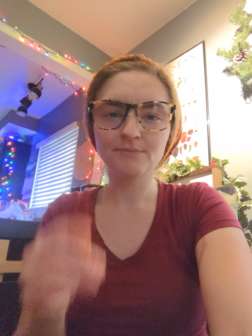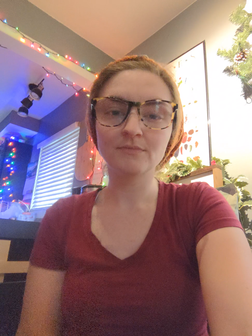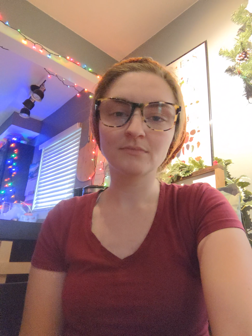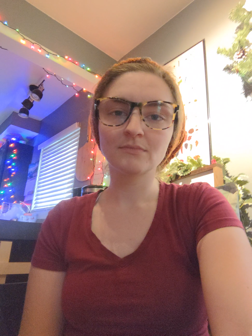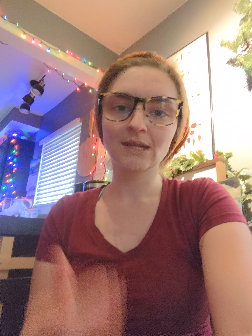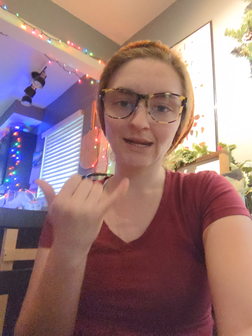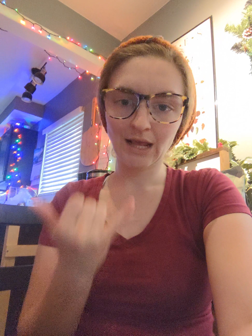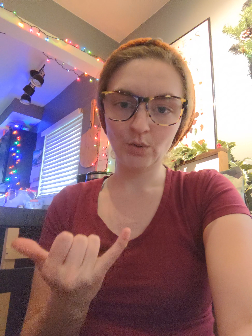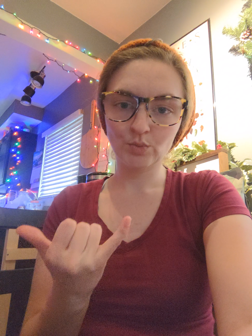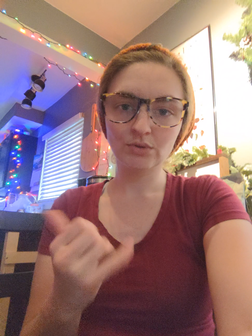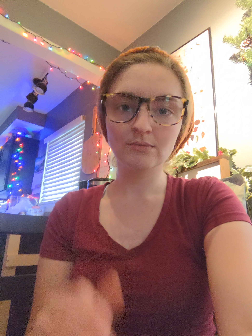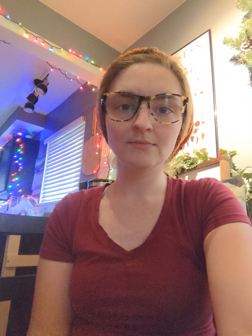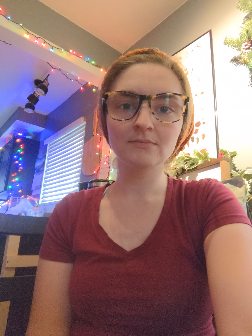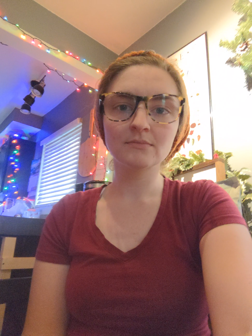now